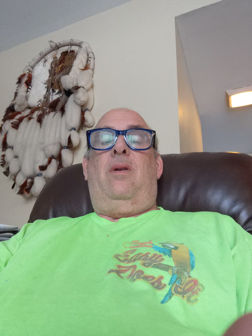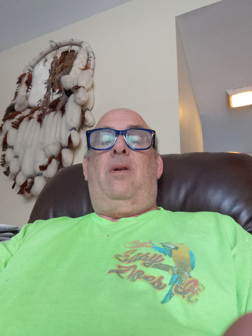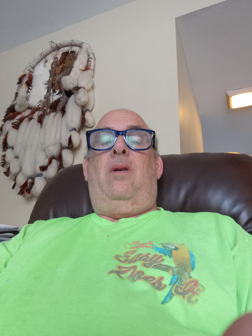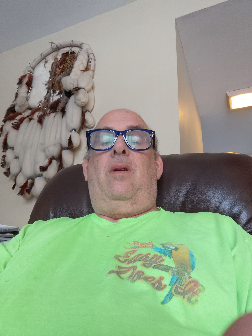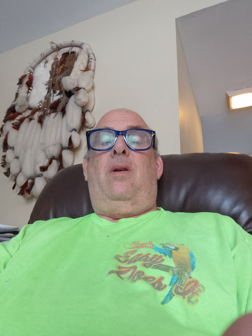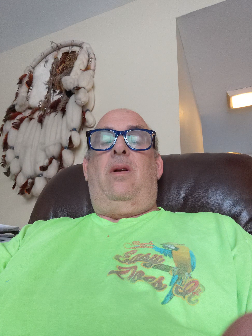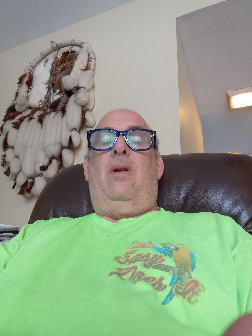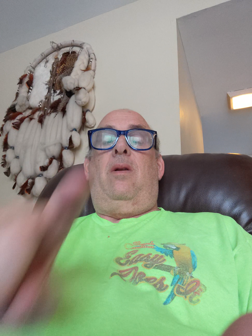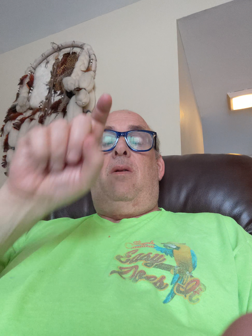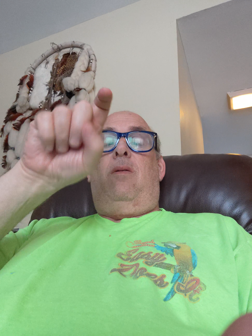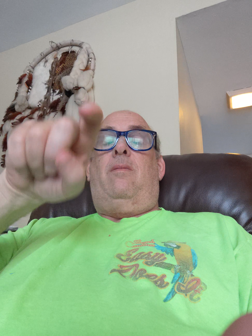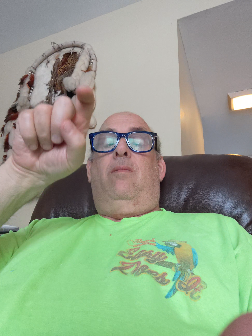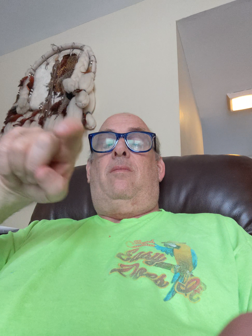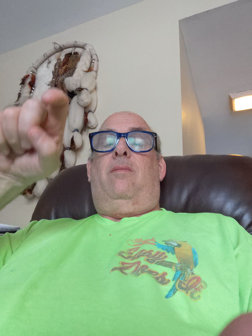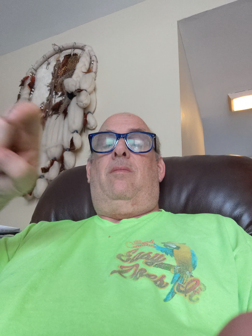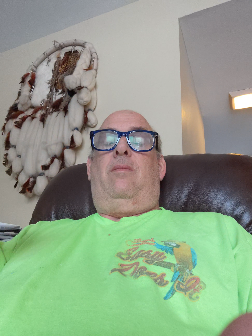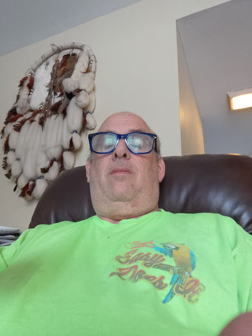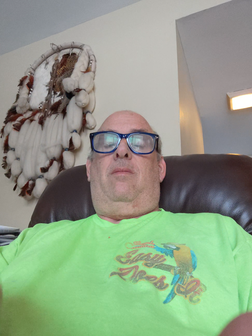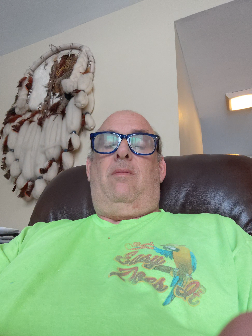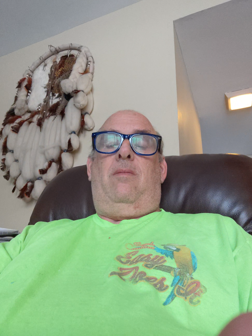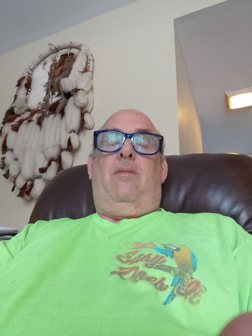closet